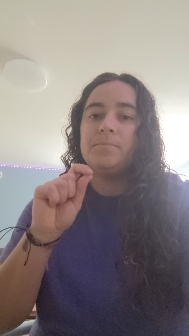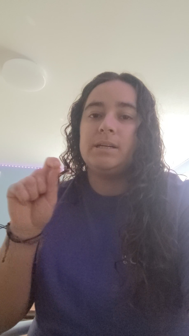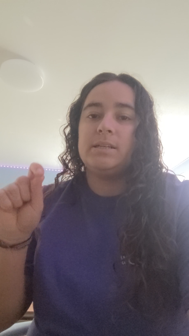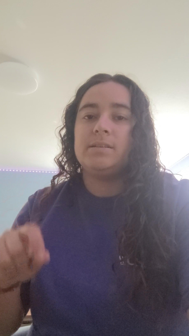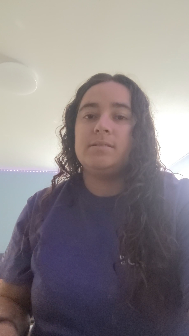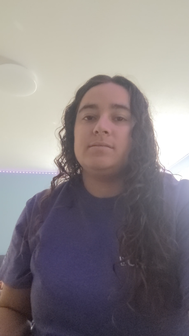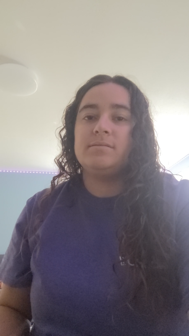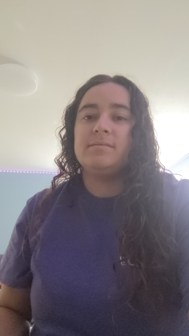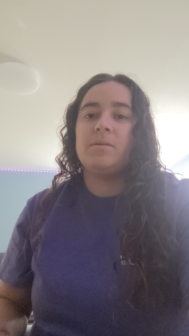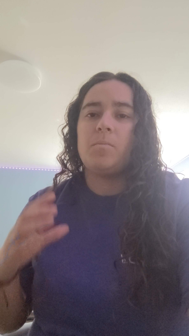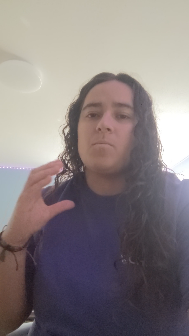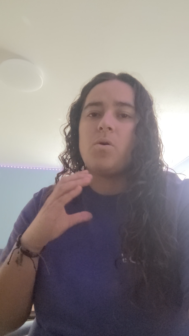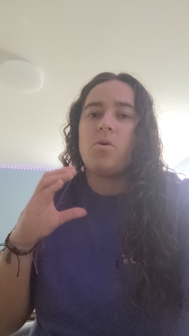ball